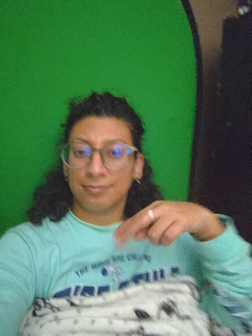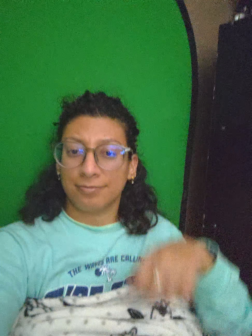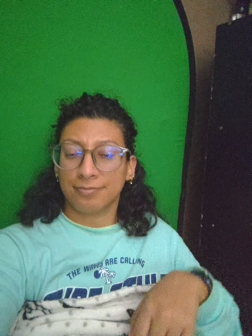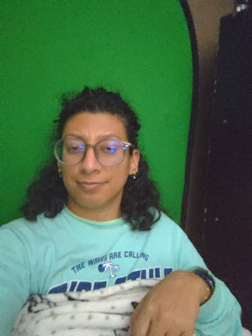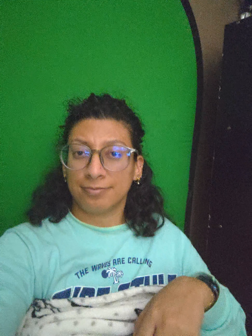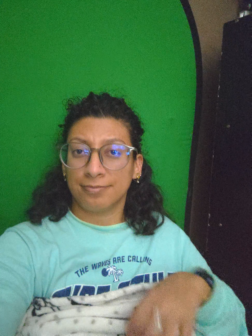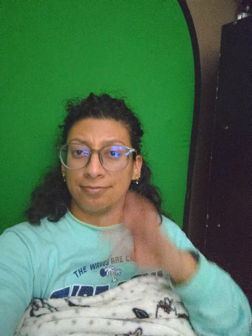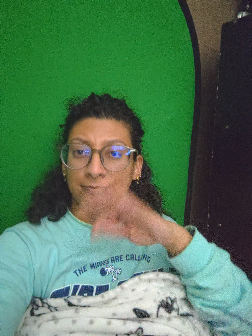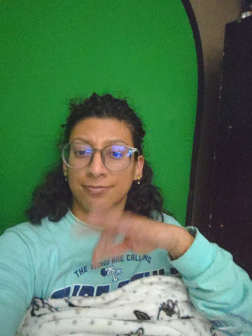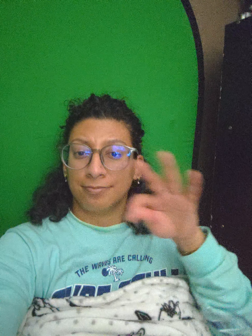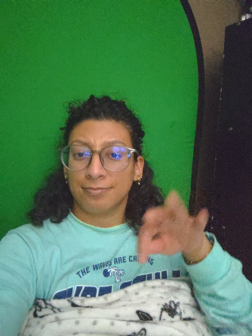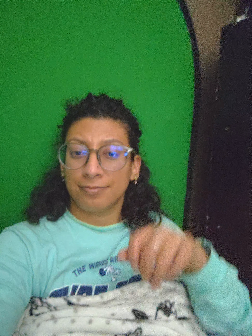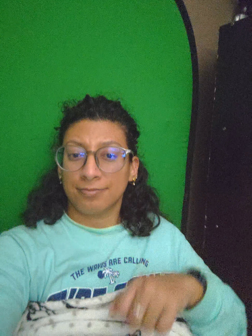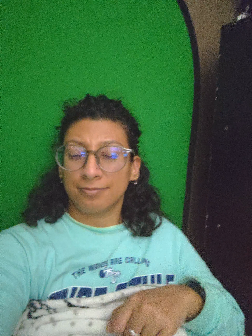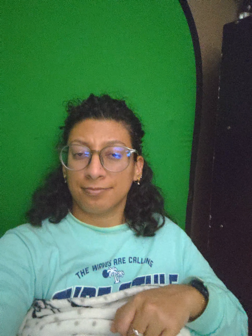french fries